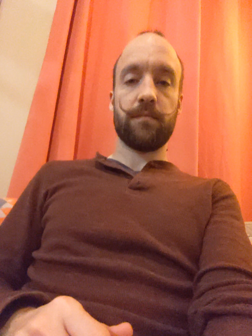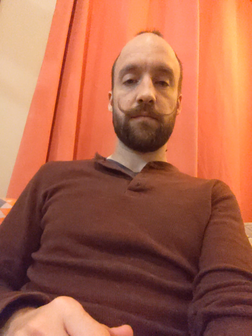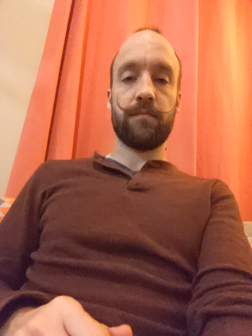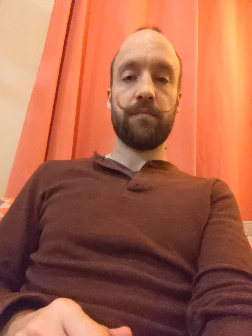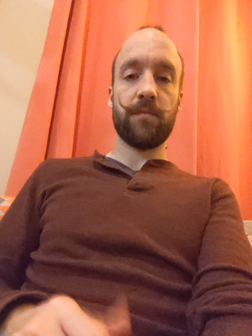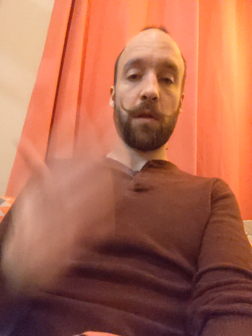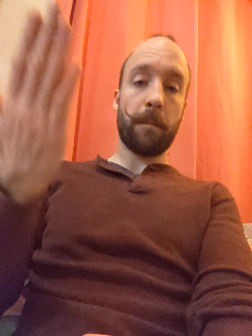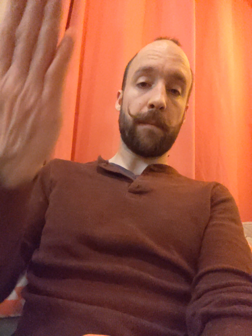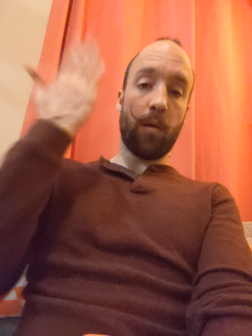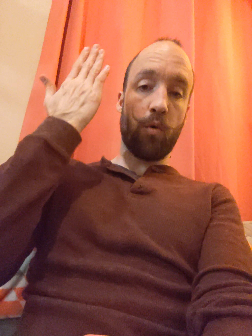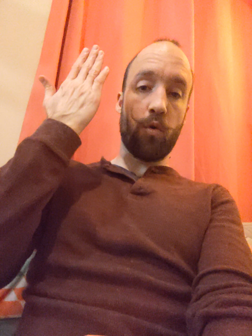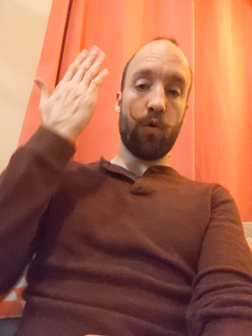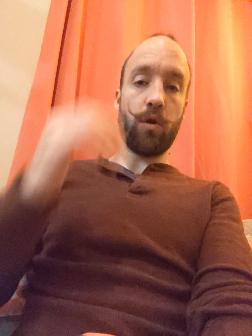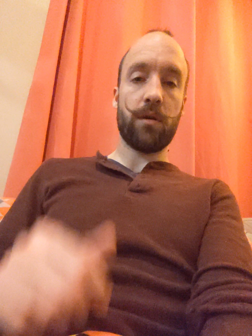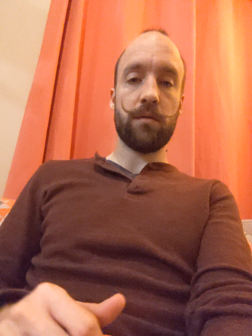morning